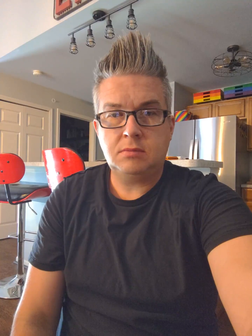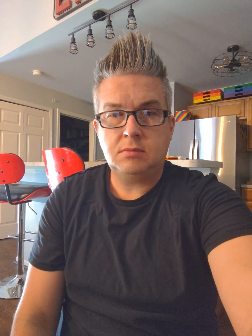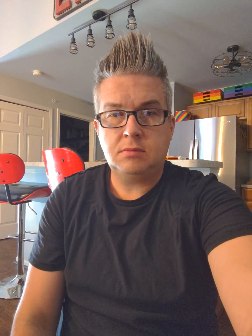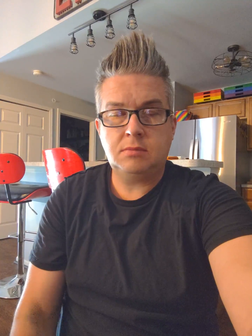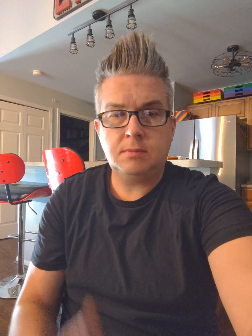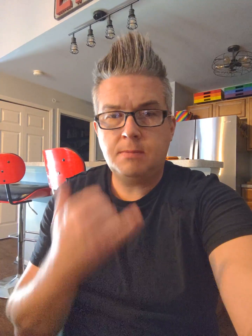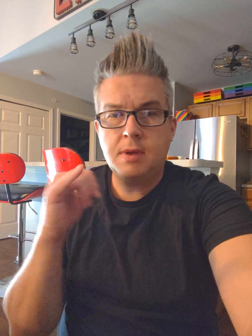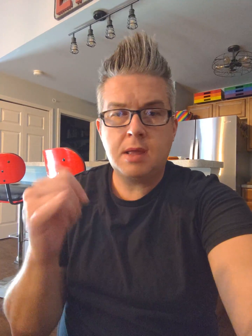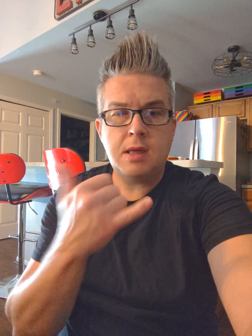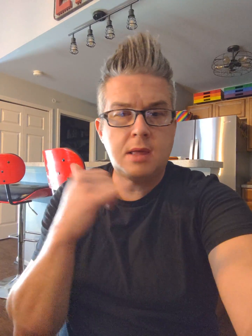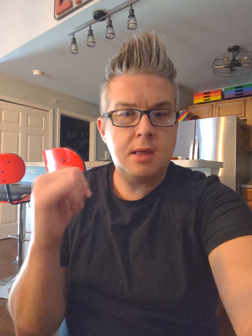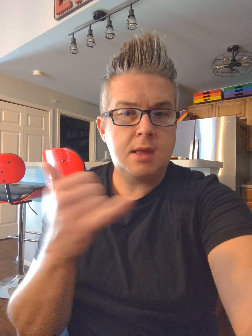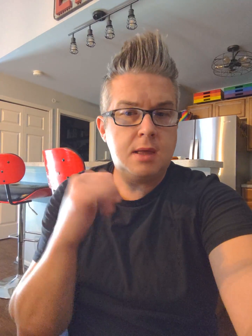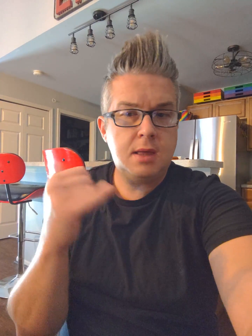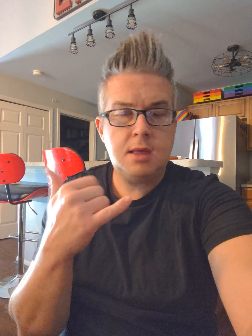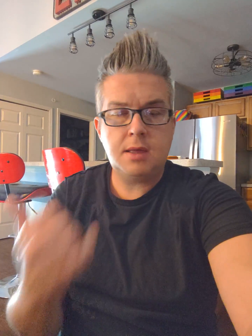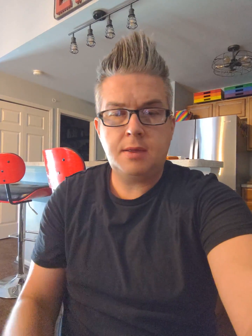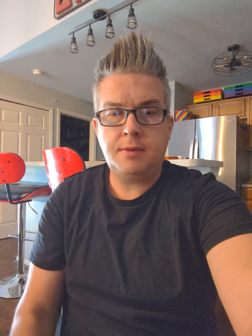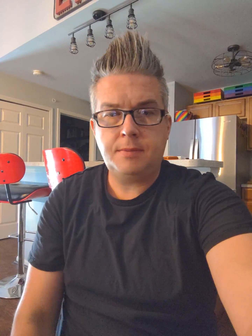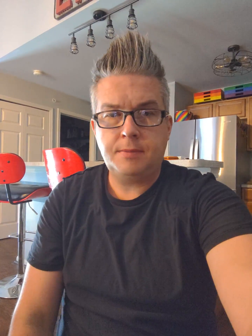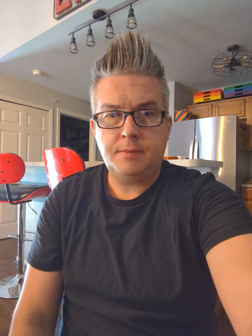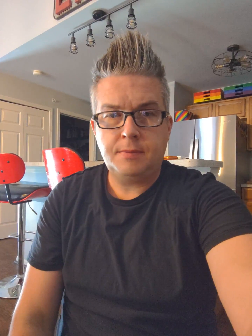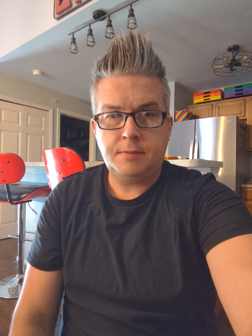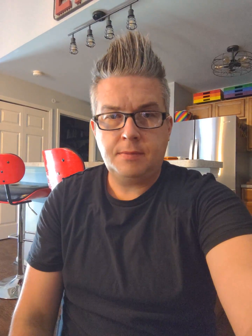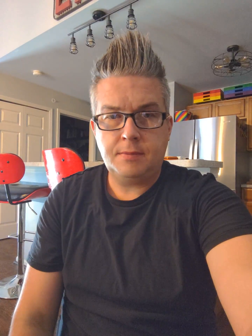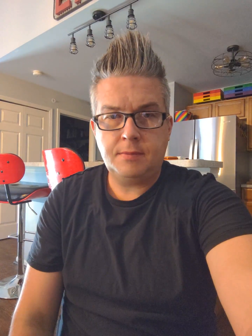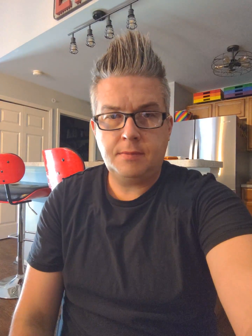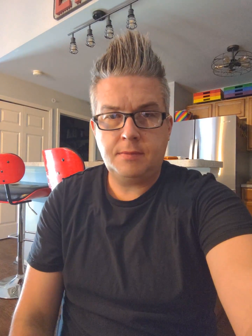play